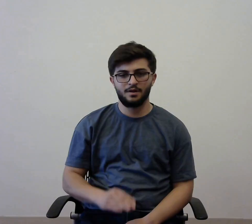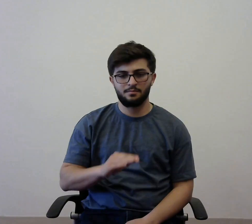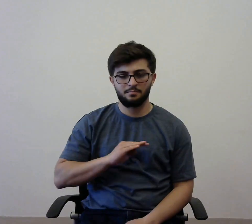mən